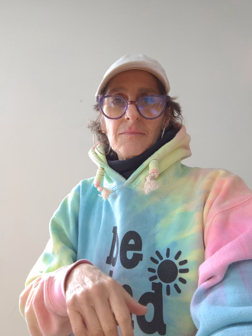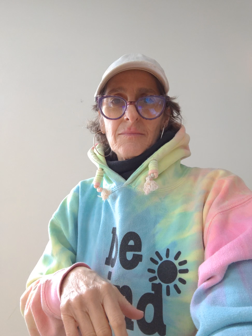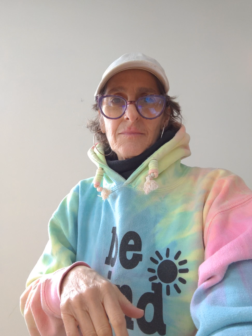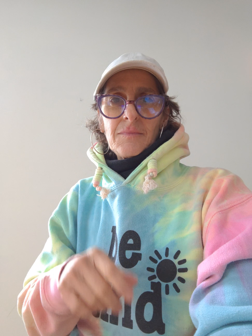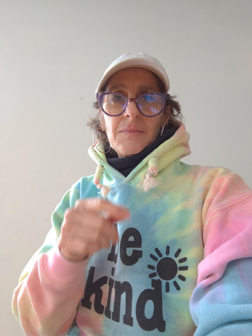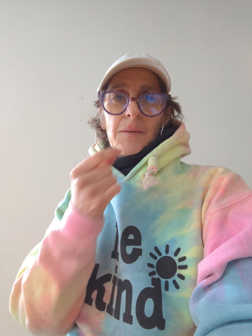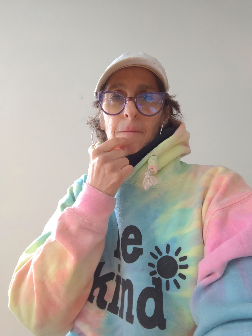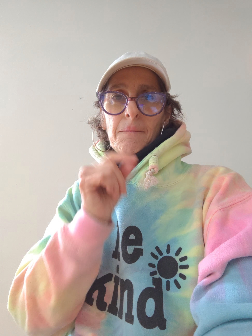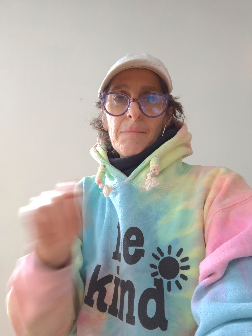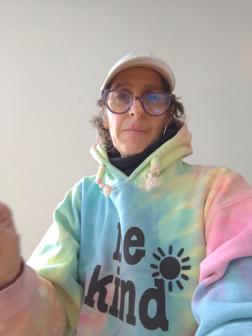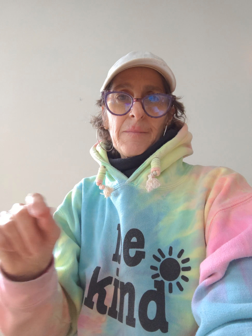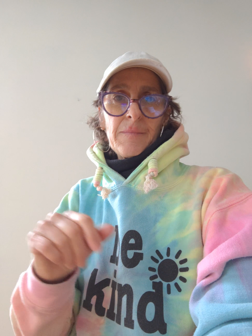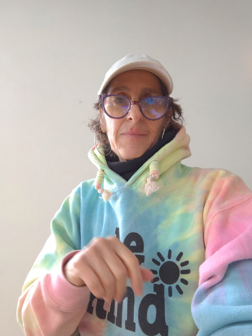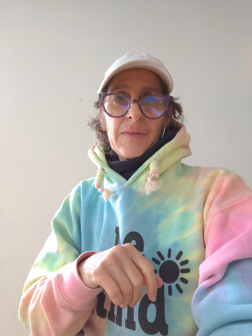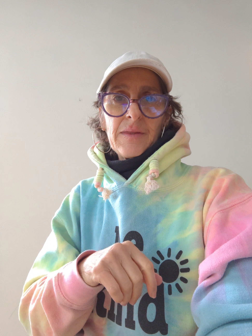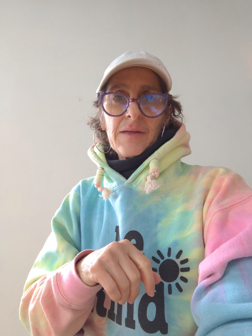pen